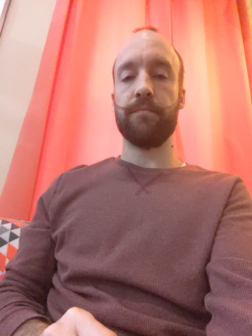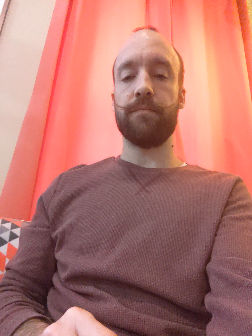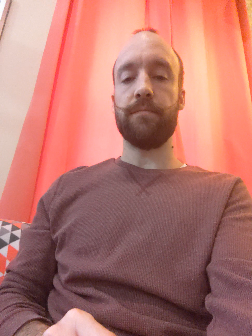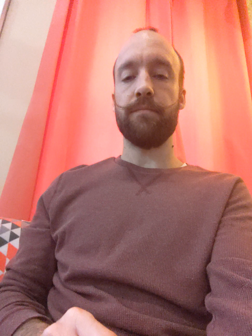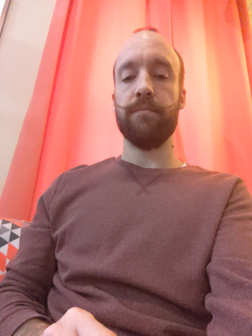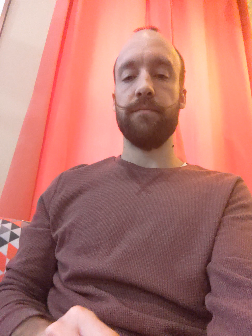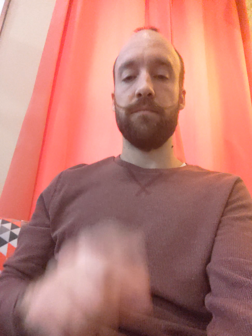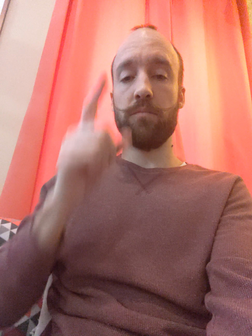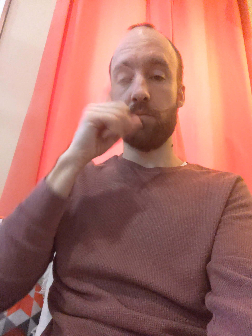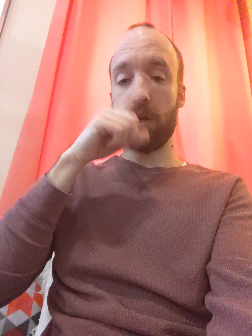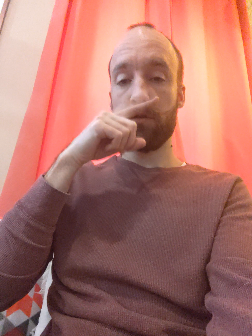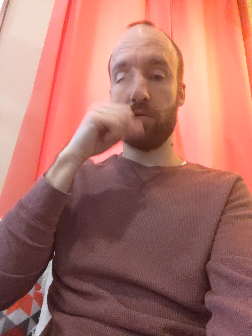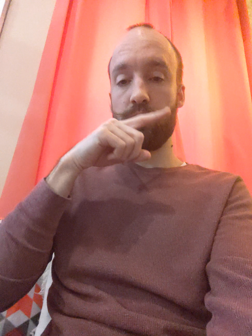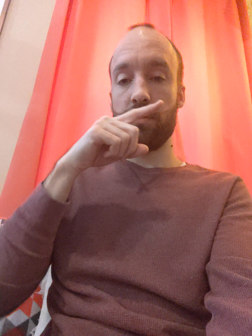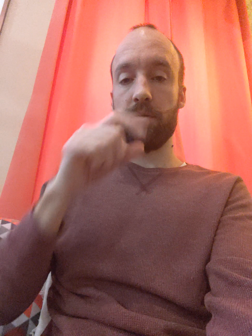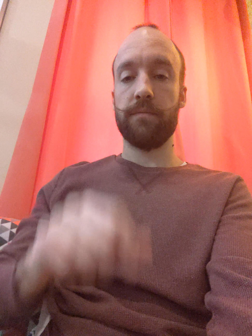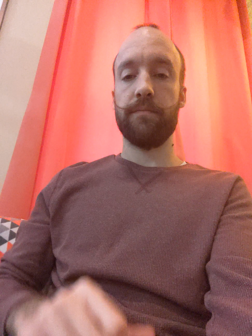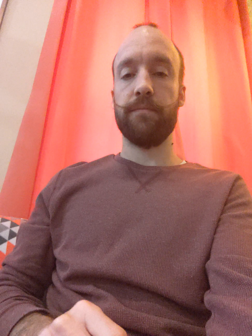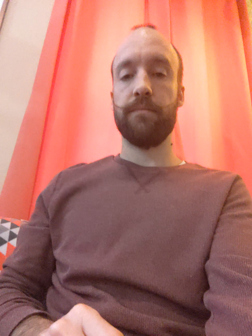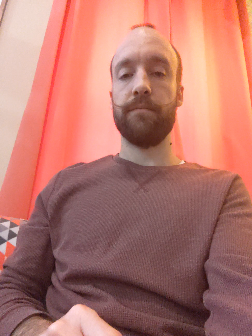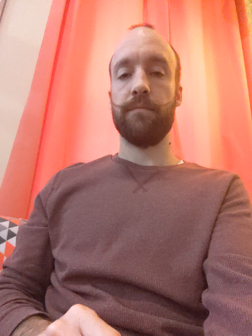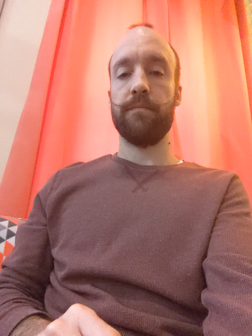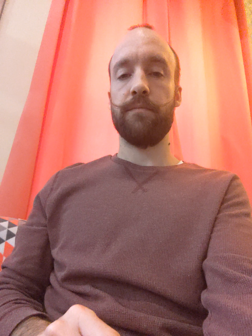mouse